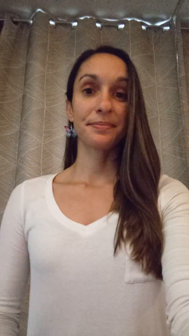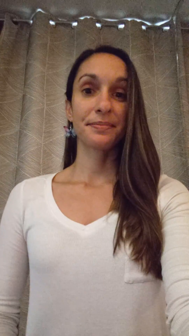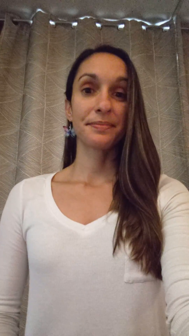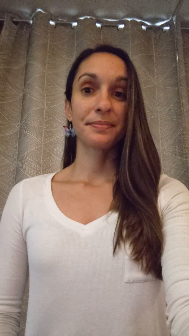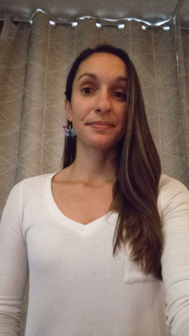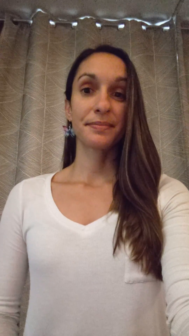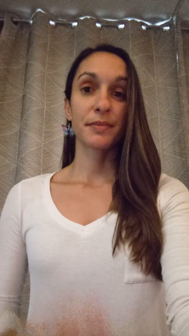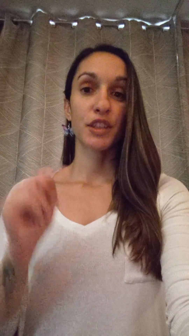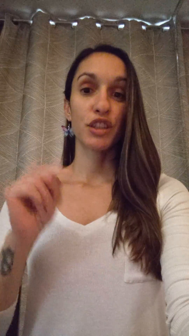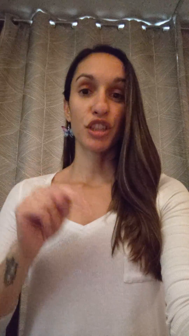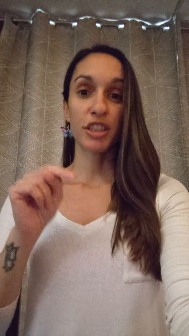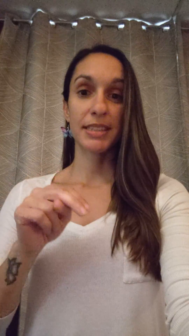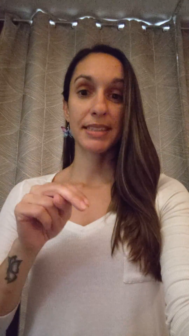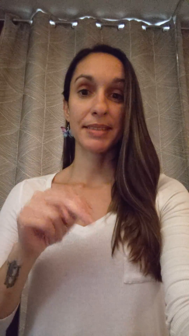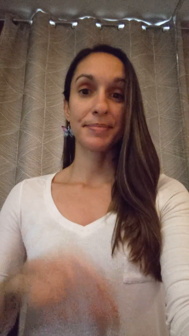nurse